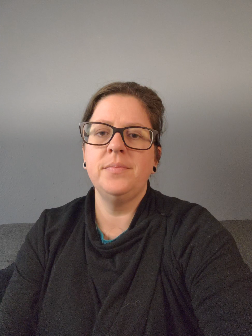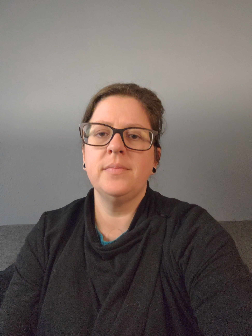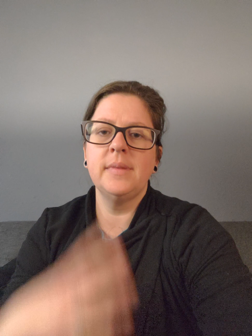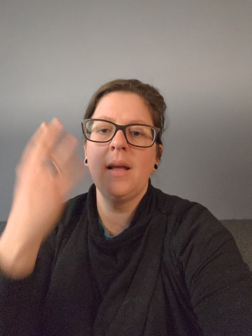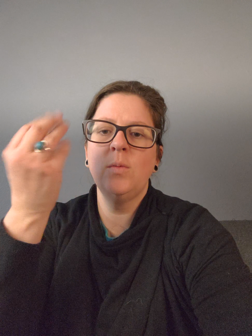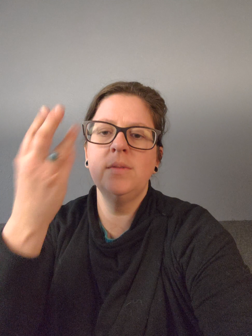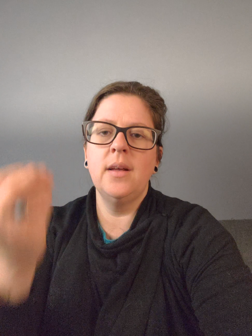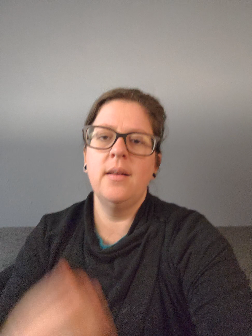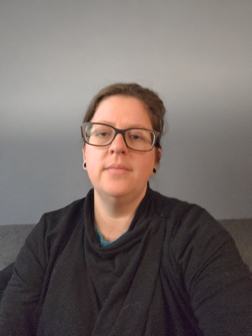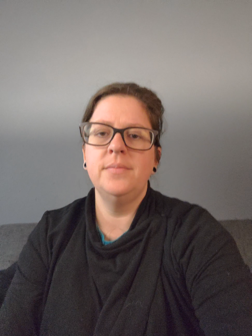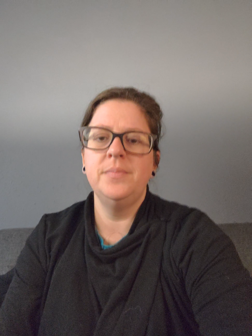outside